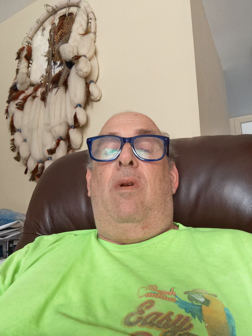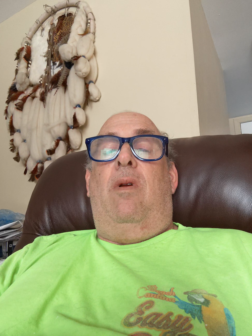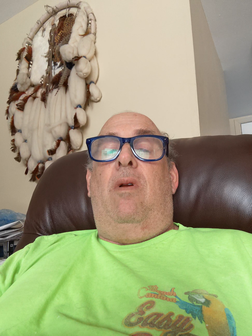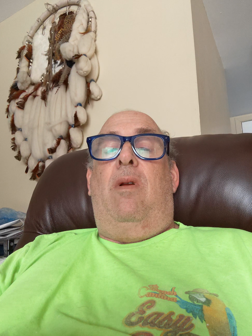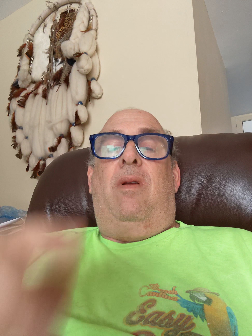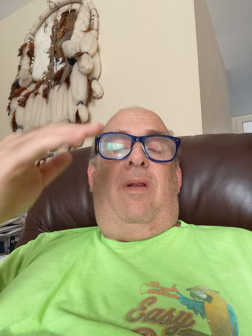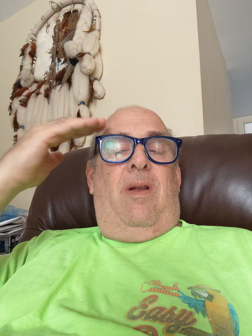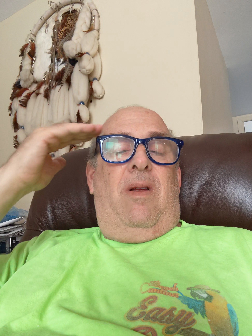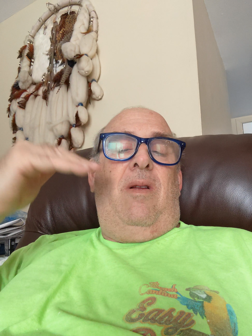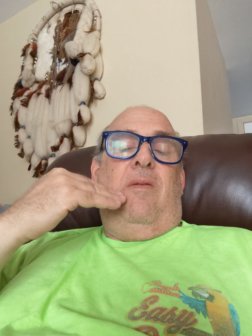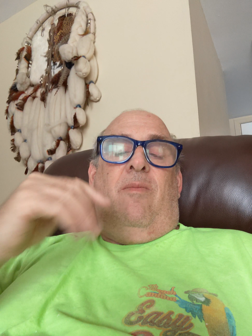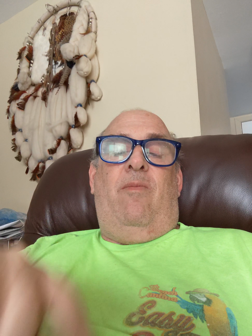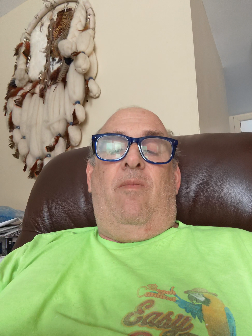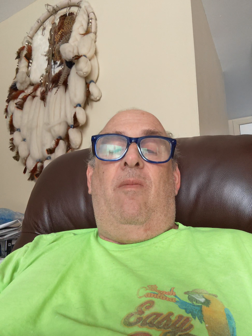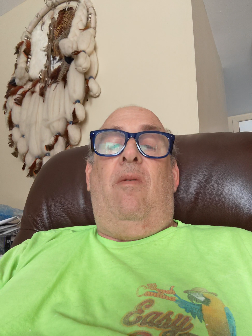head